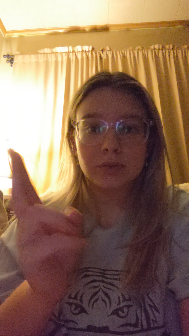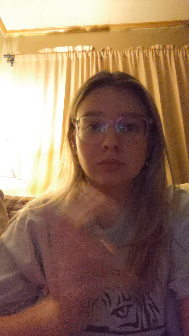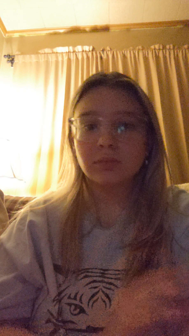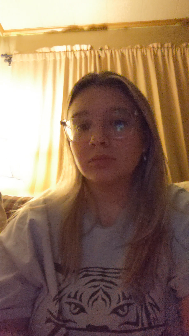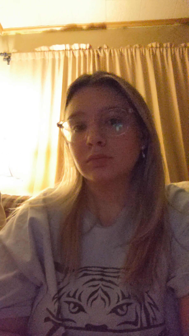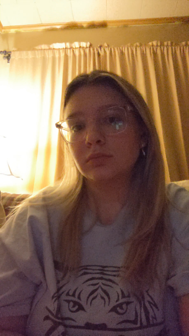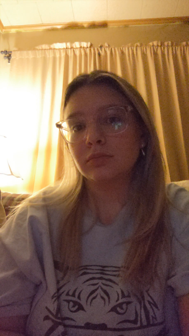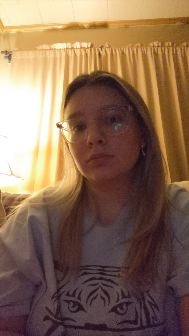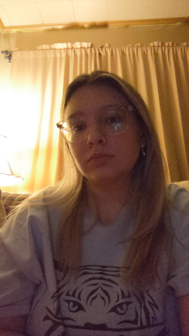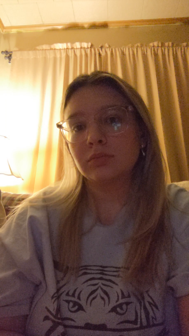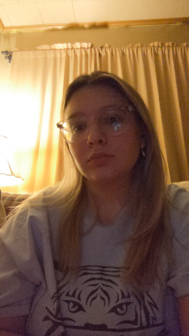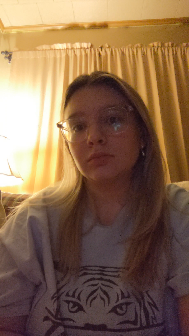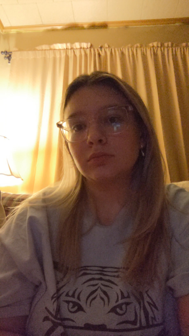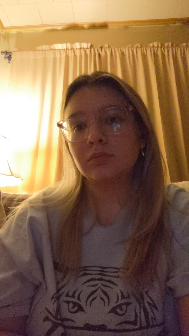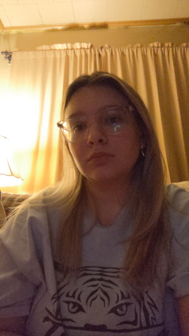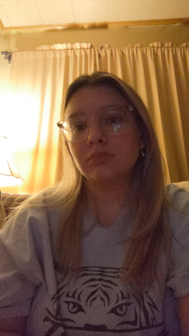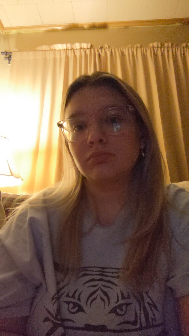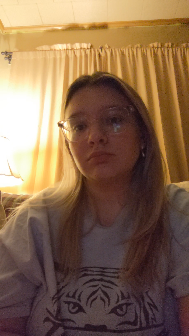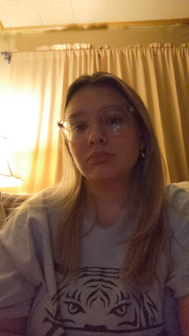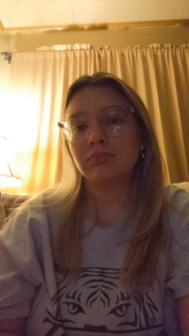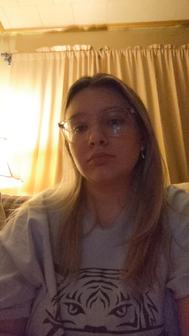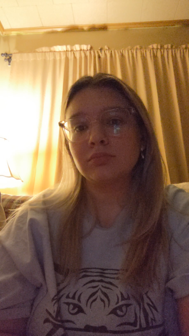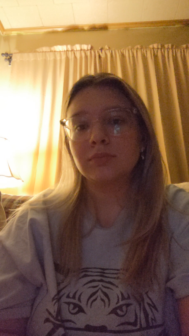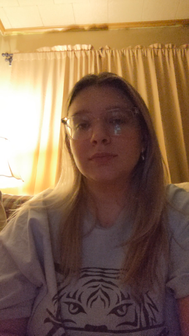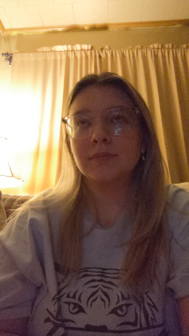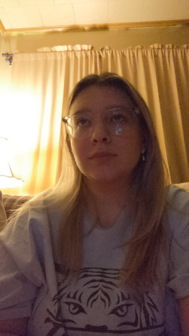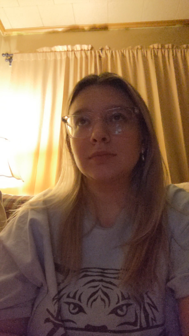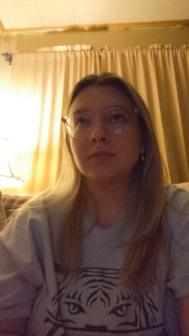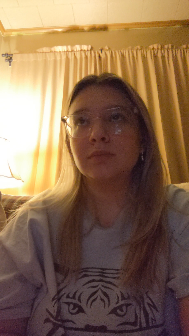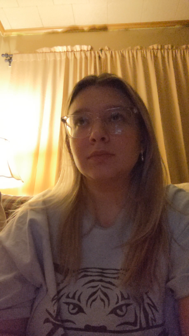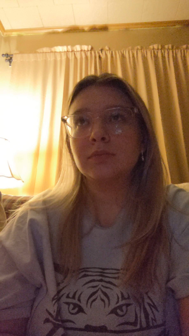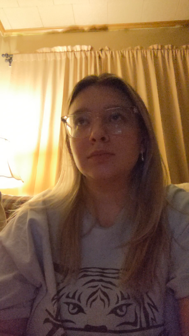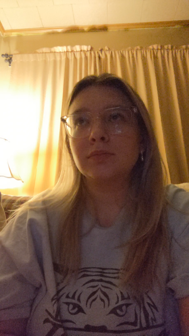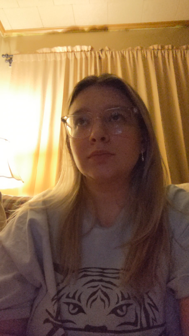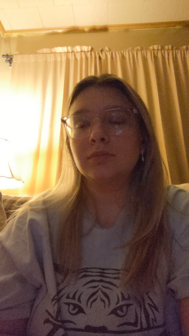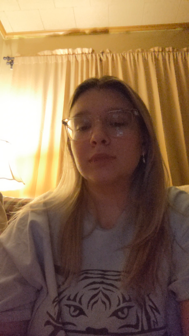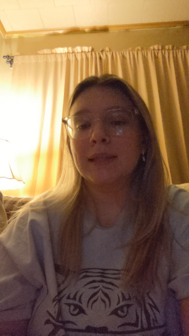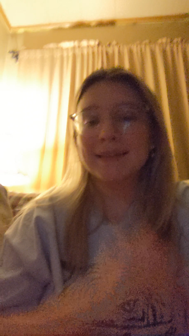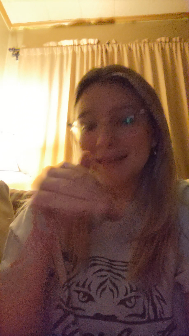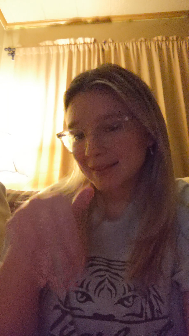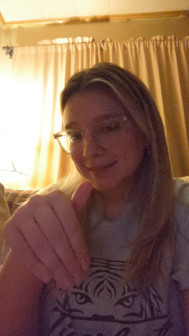night night